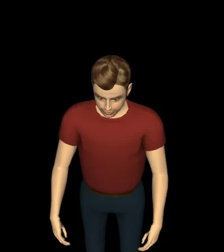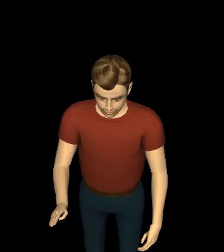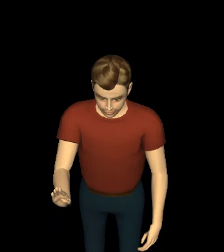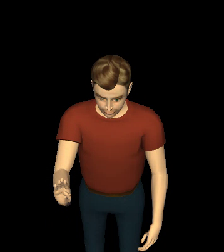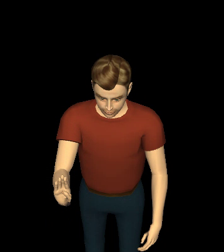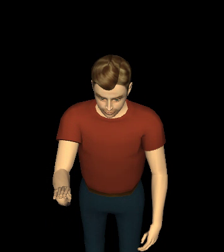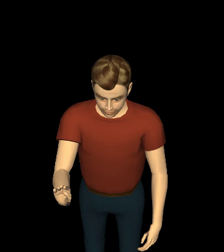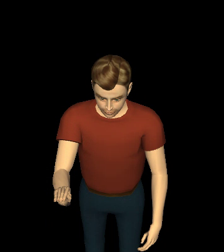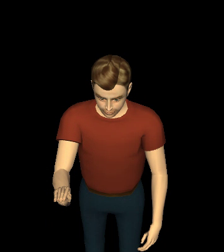أزرق